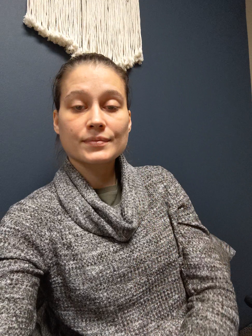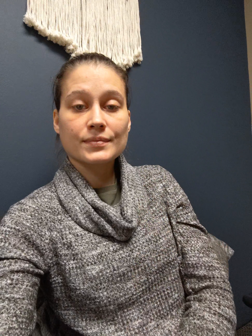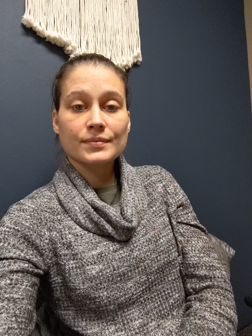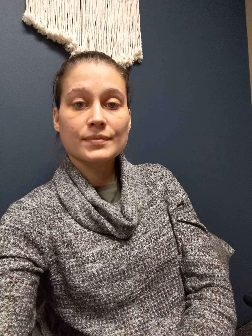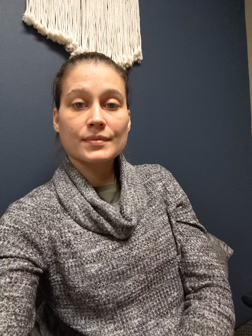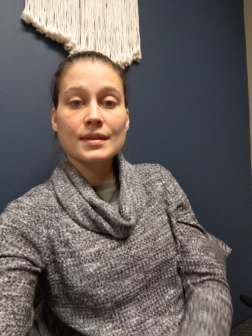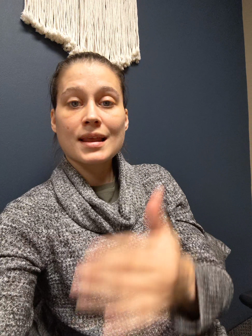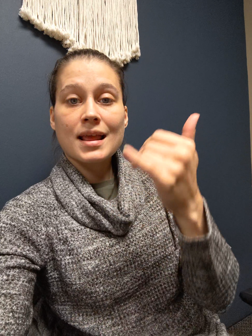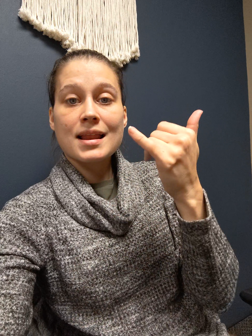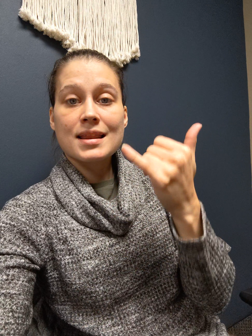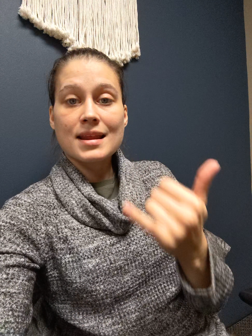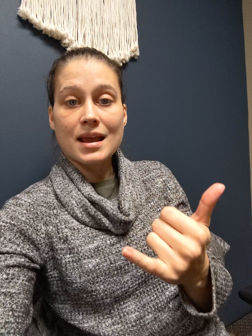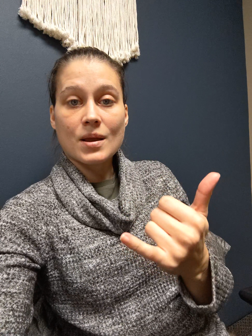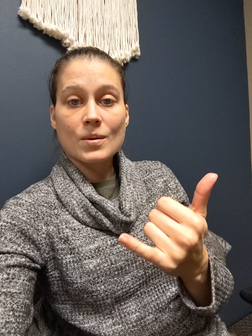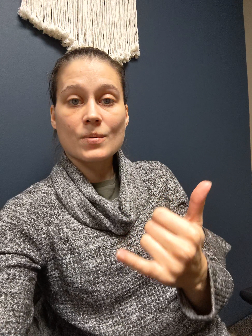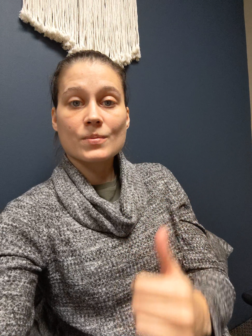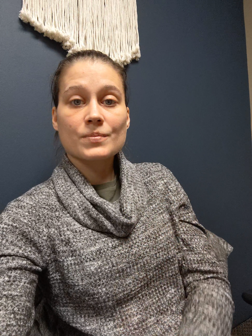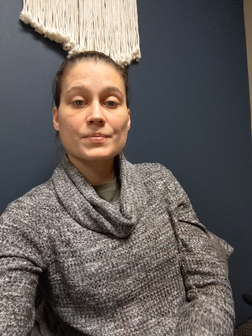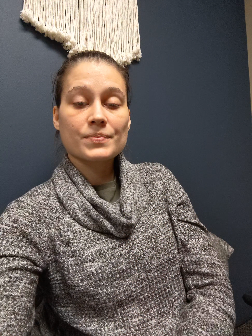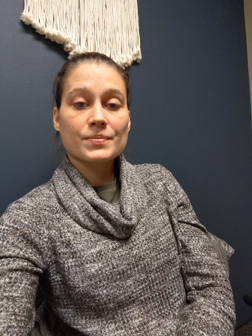now